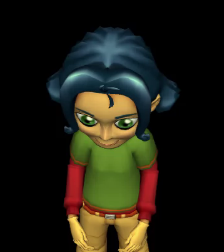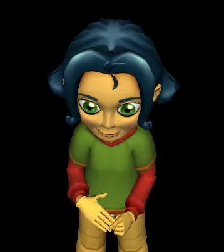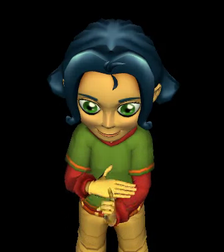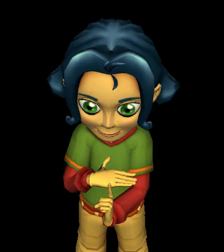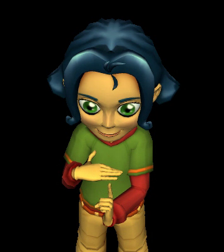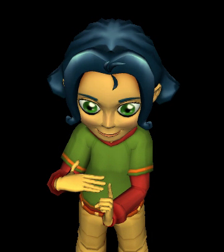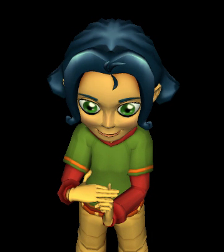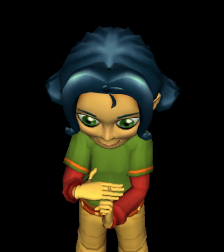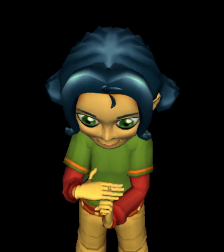مجتمع